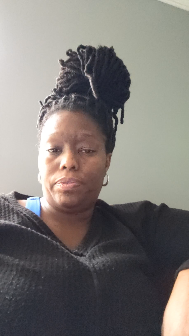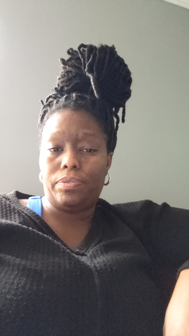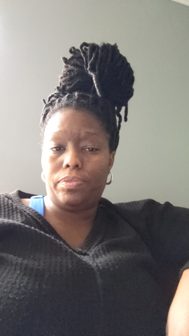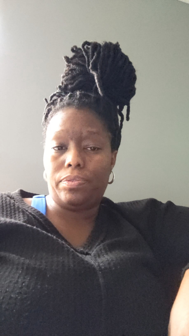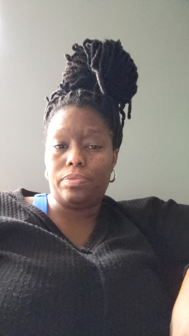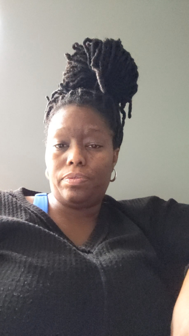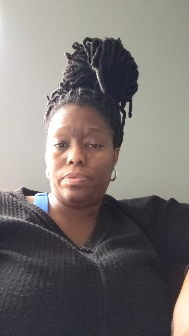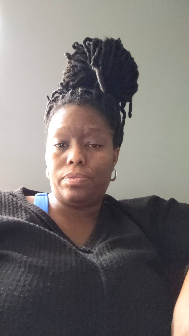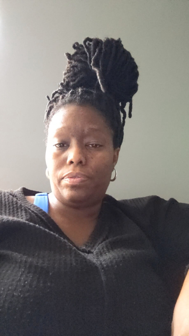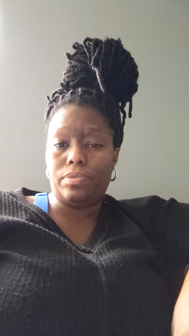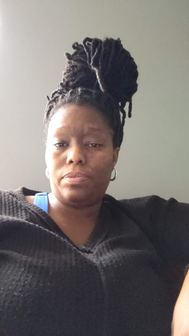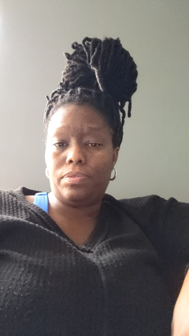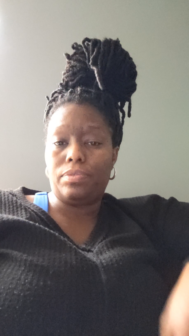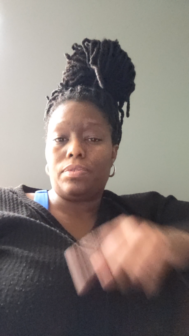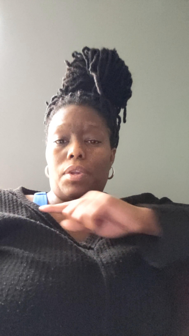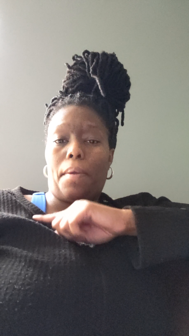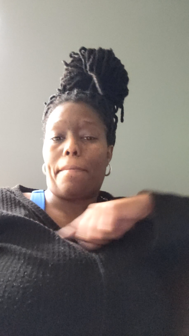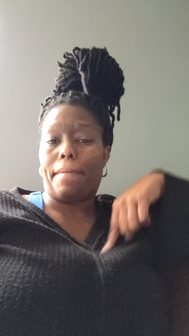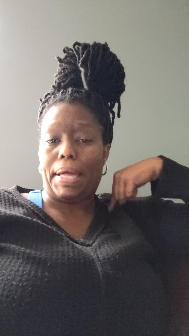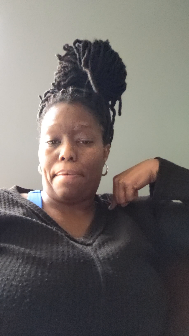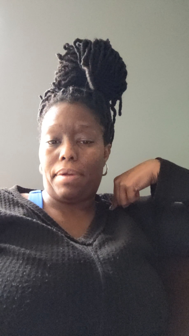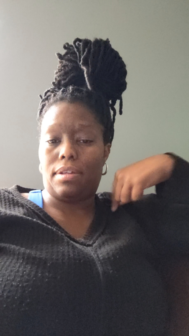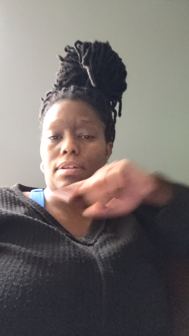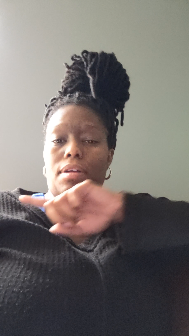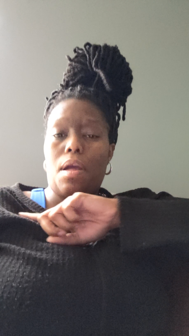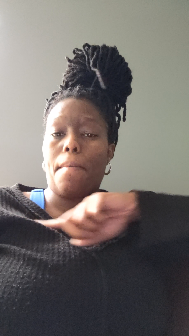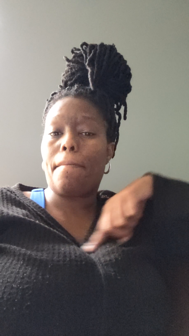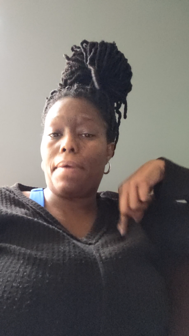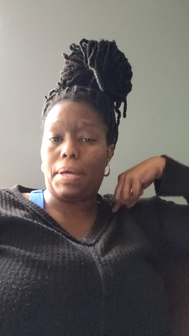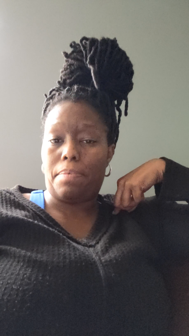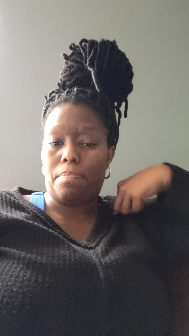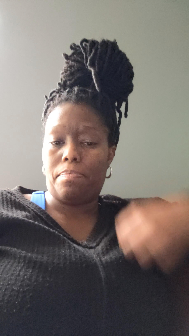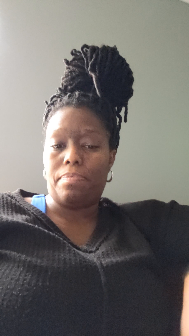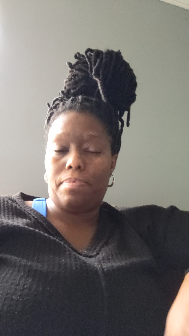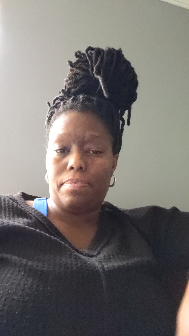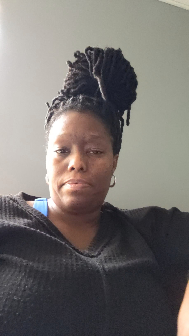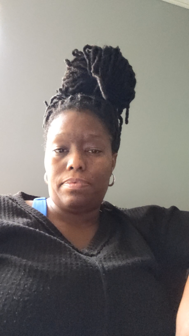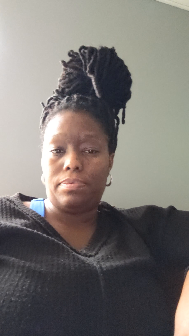bib